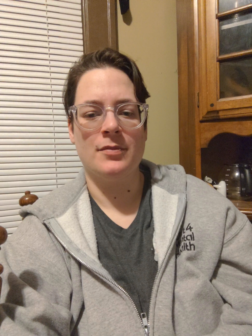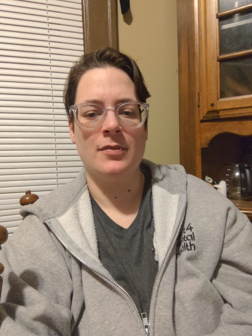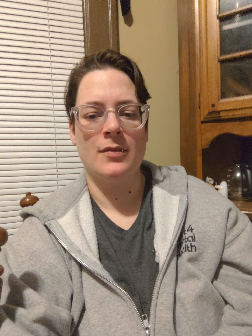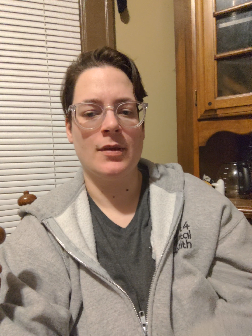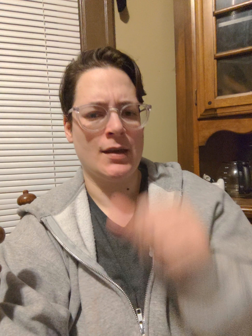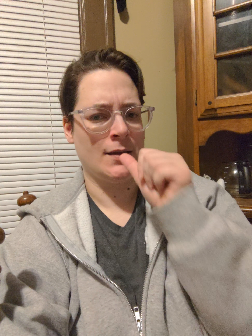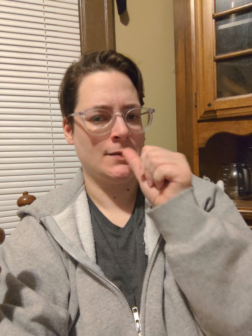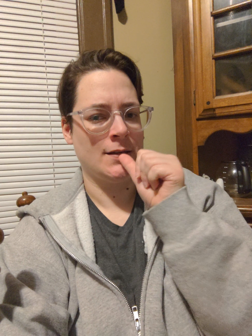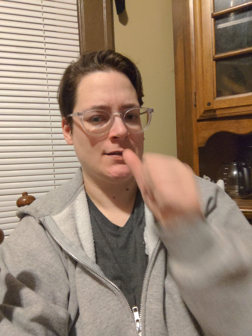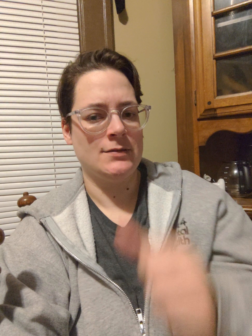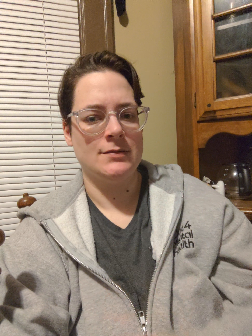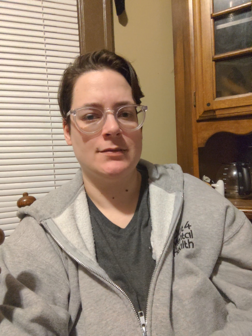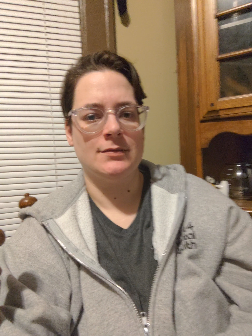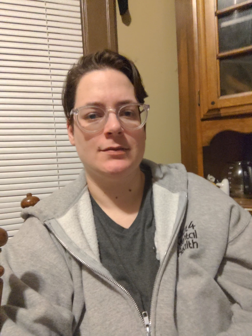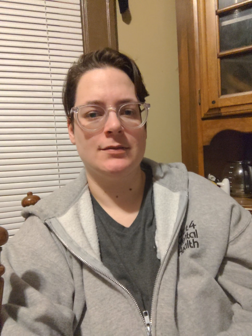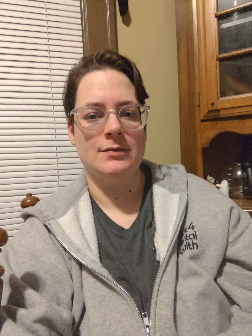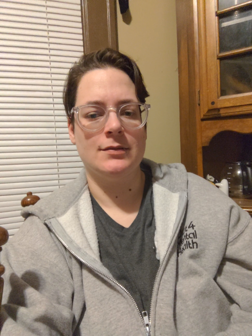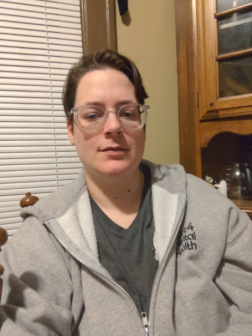nuts